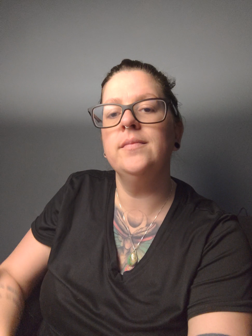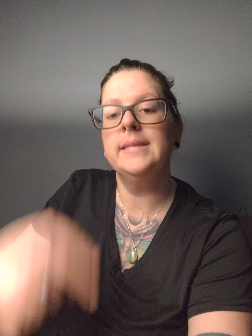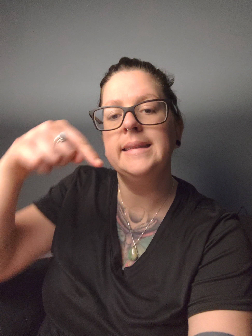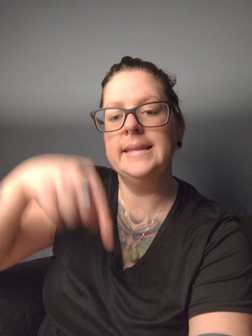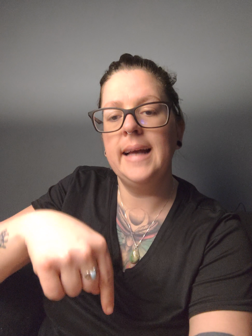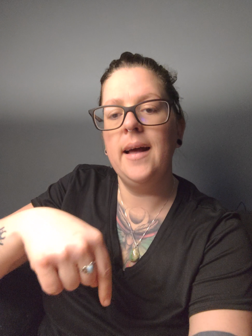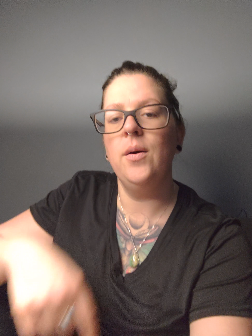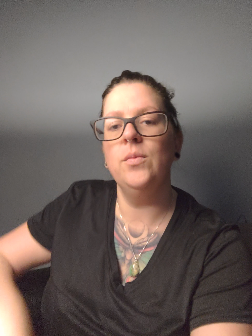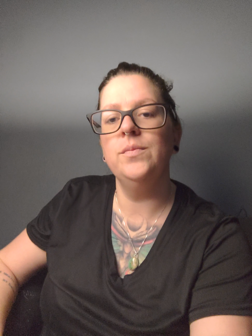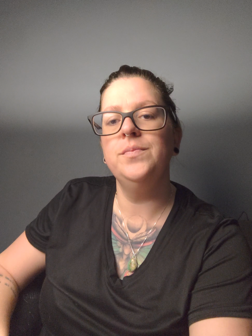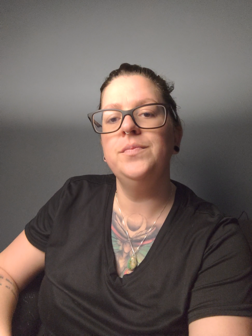down